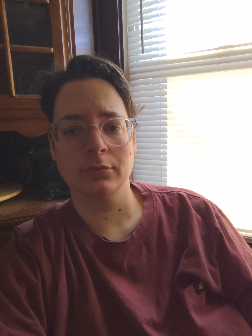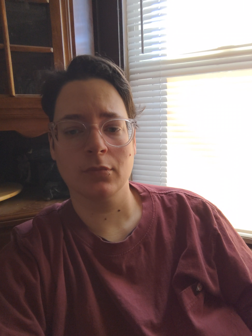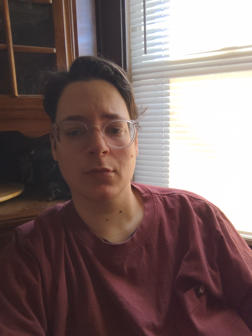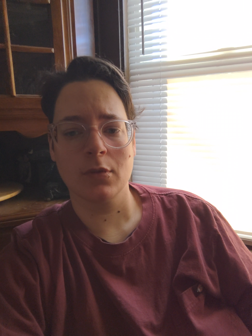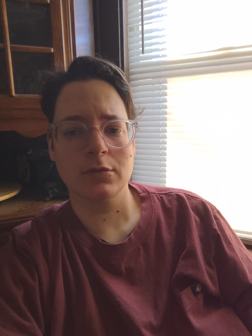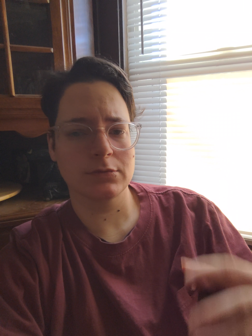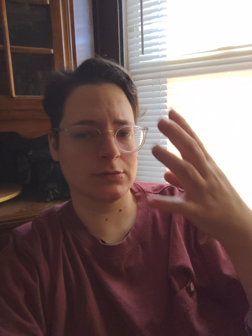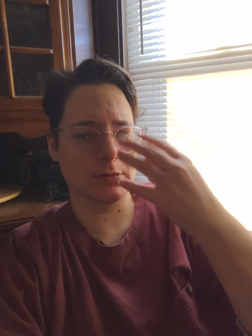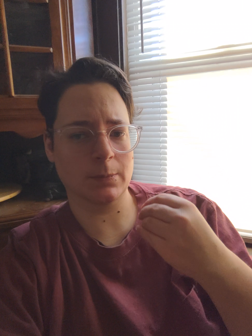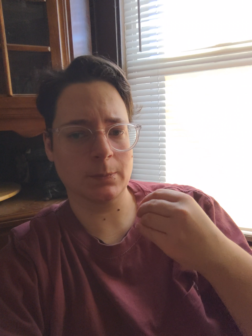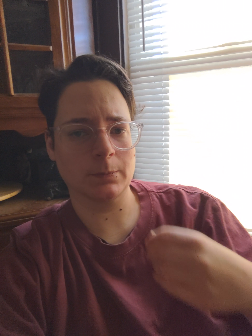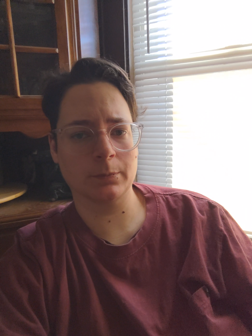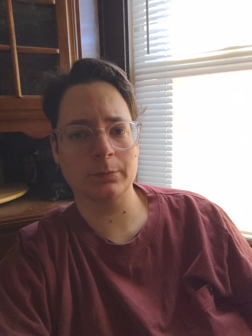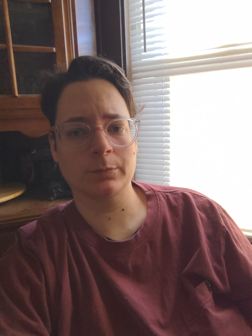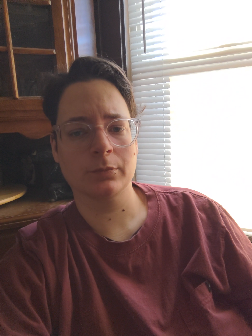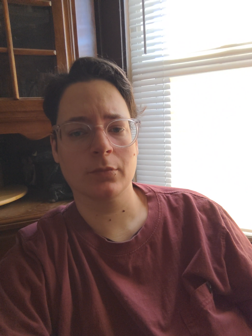sleep